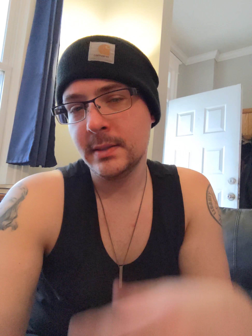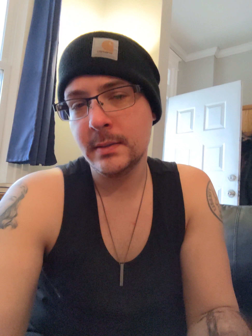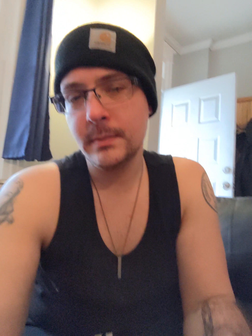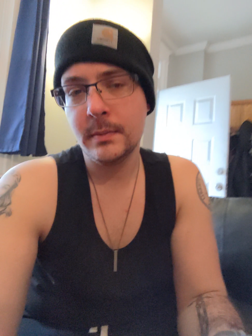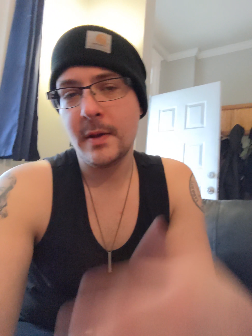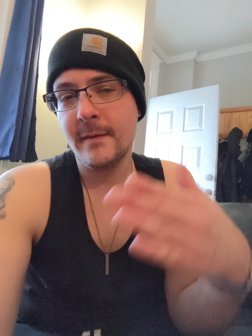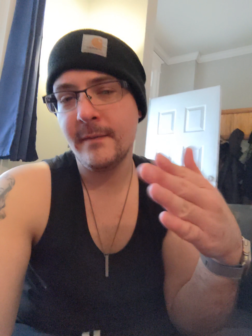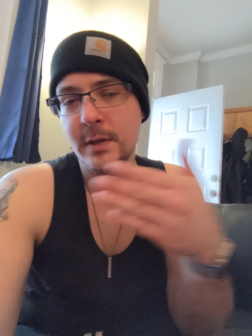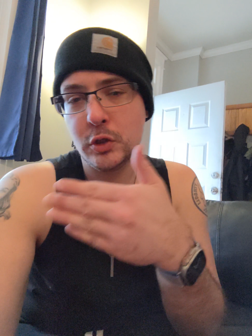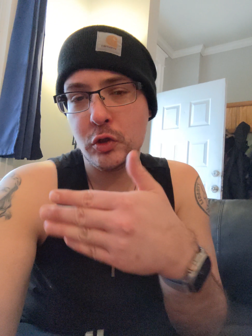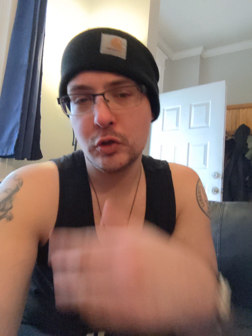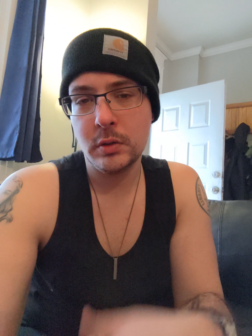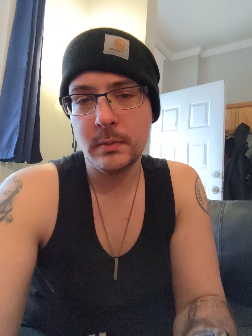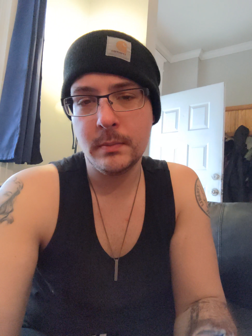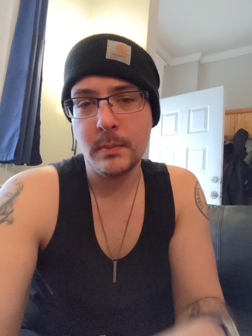fish